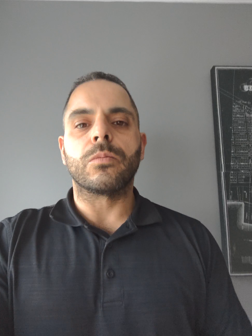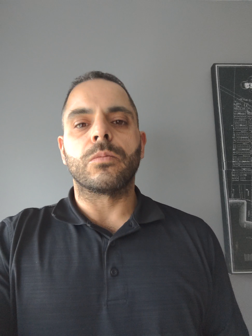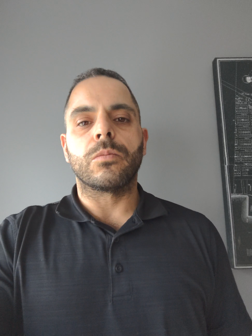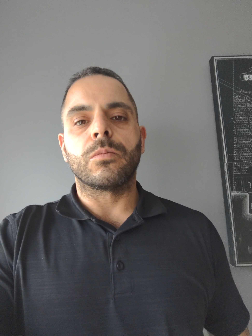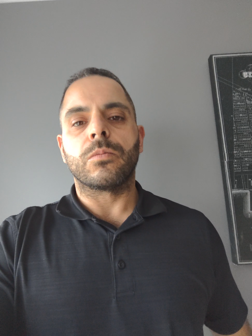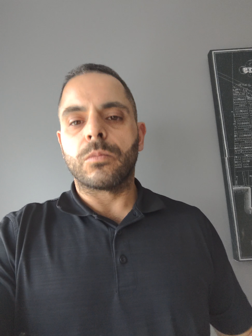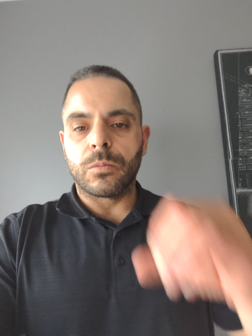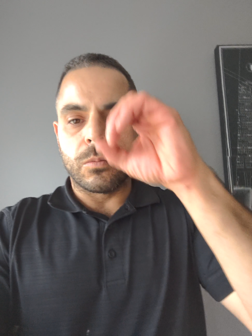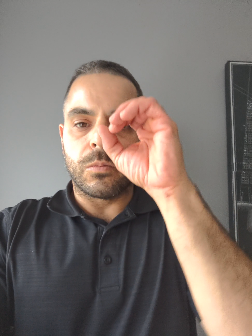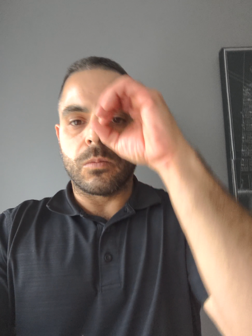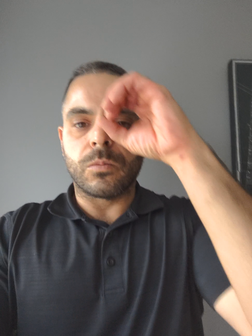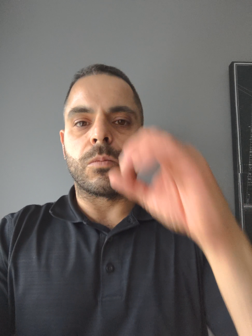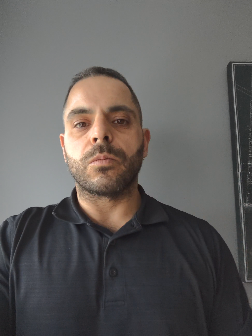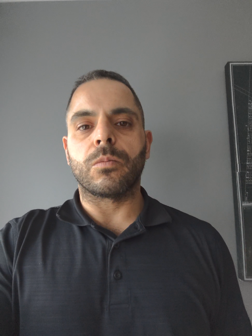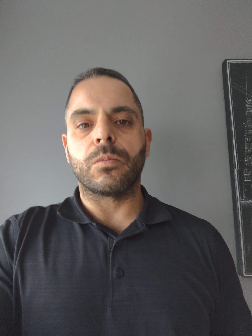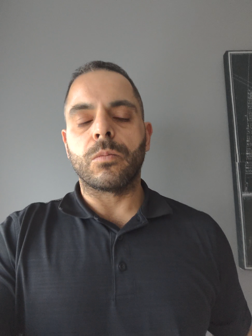owl